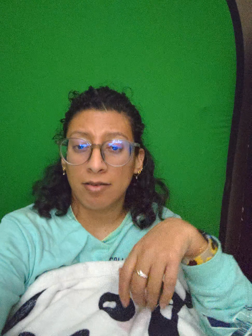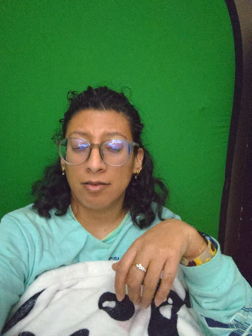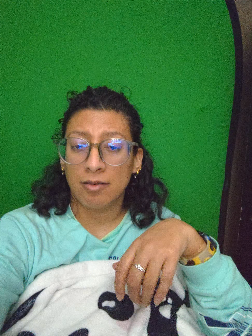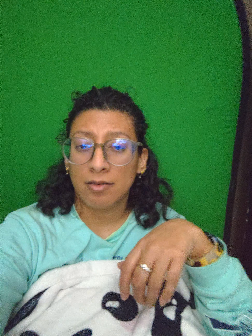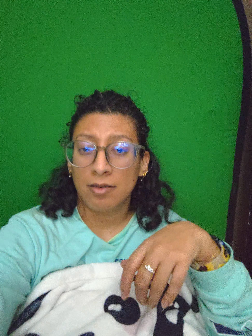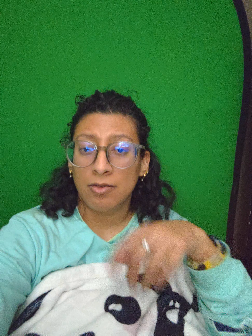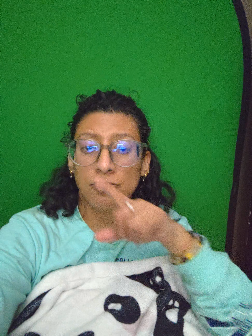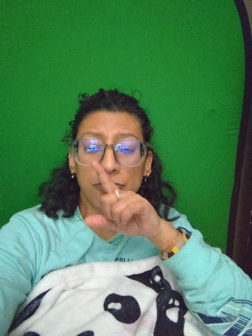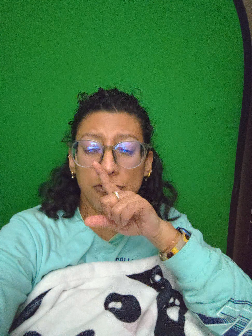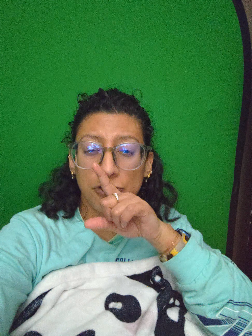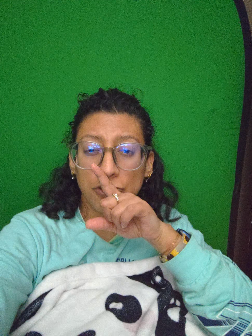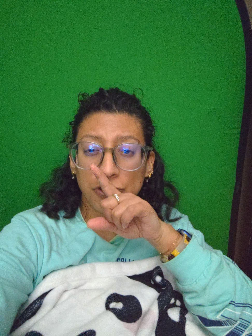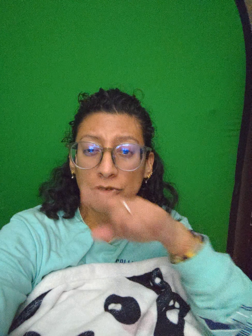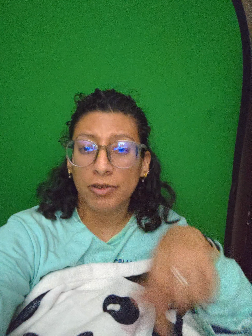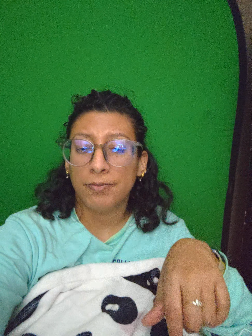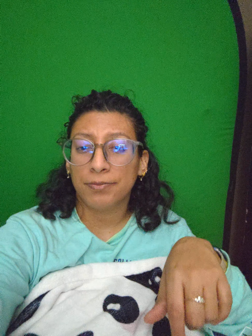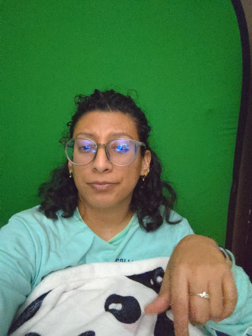shhh